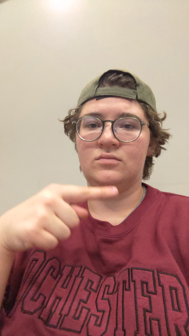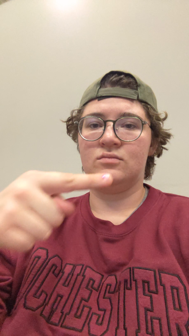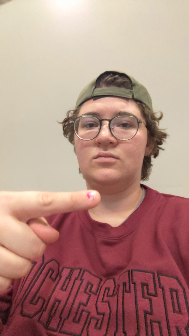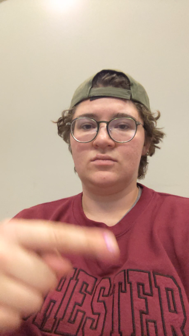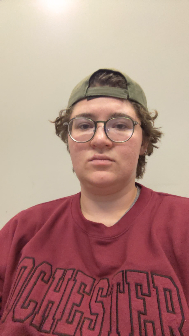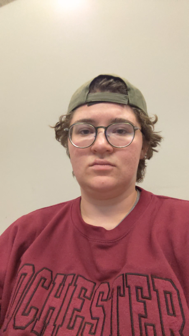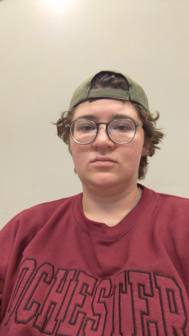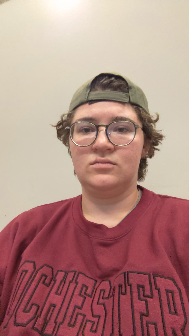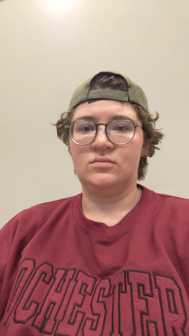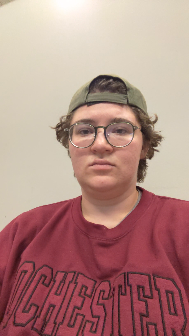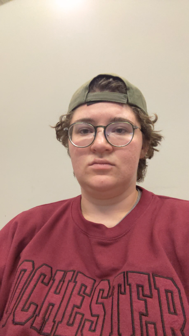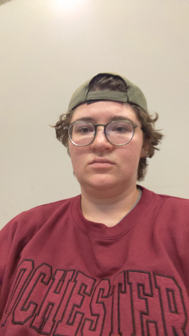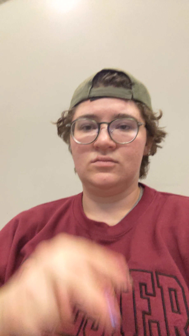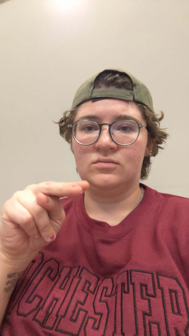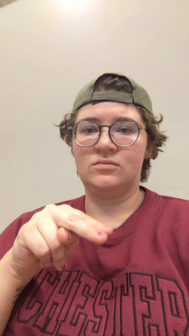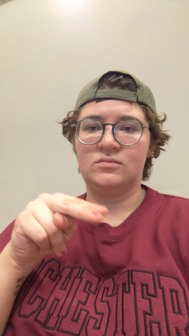nurse